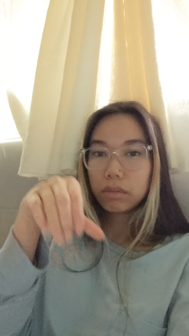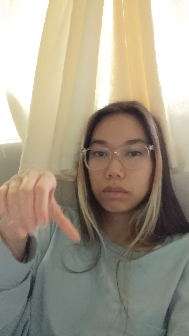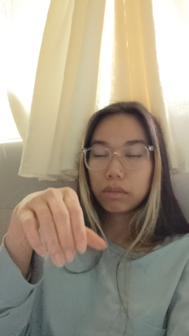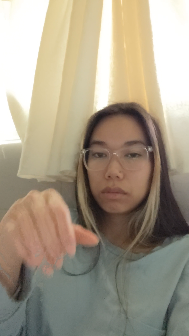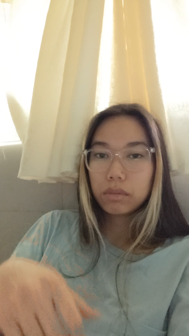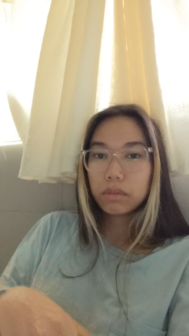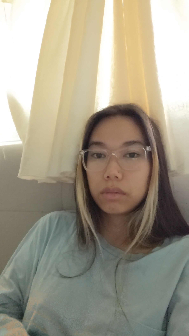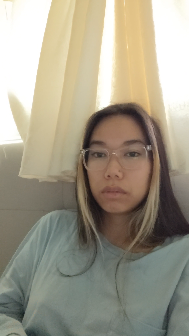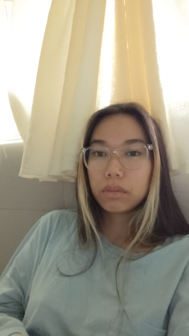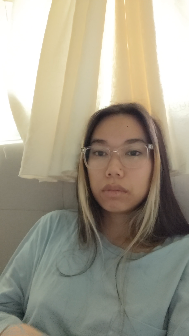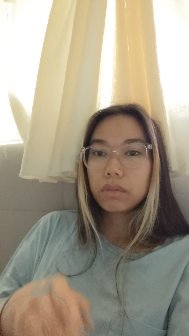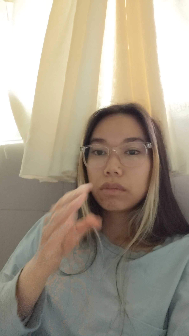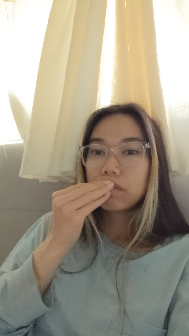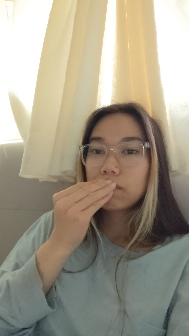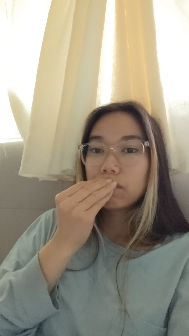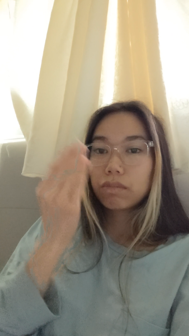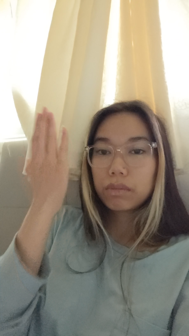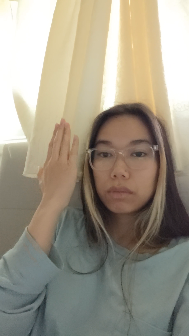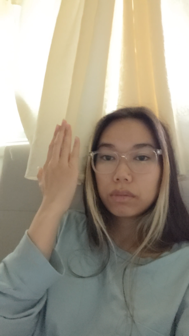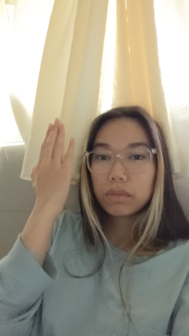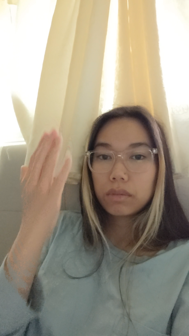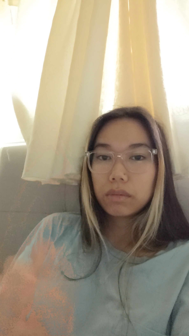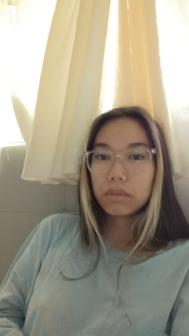breakfast